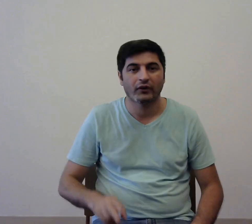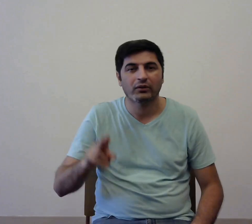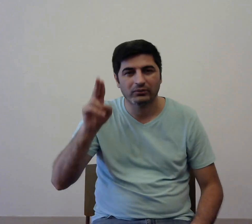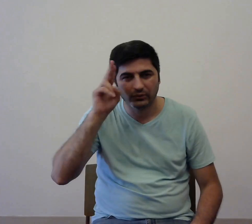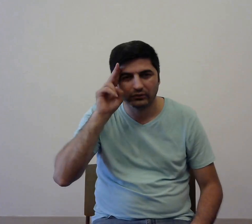ayaqyolu